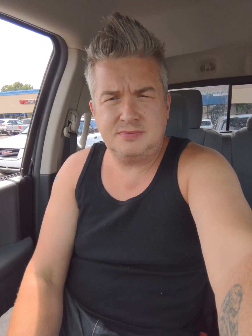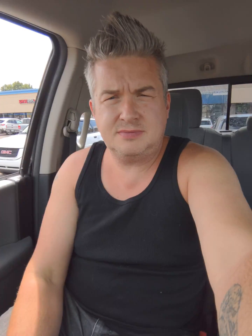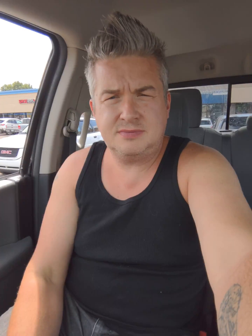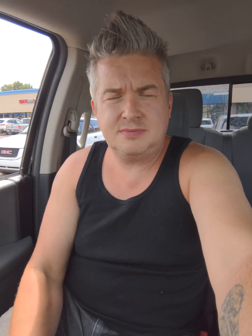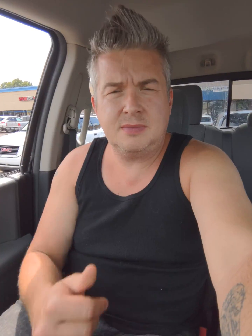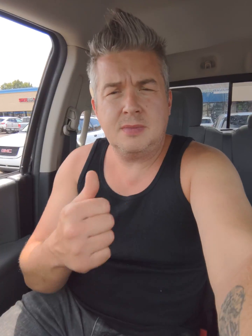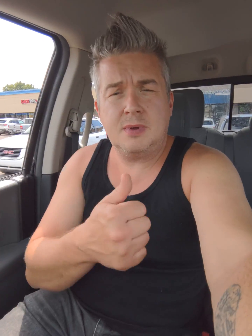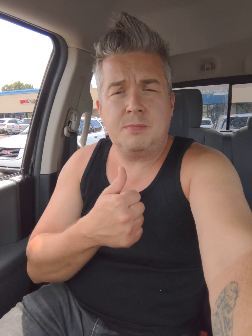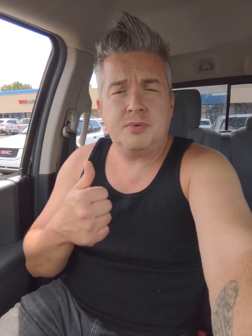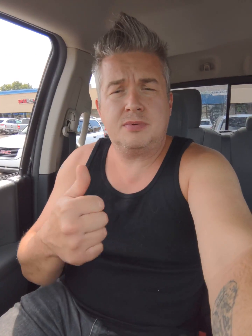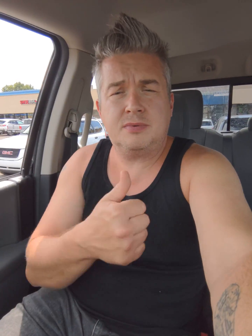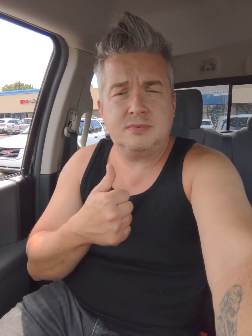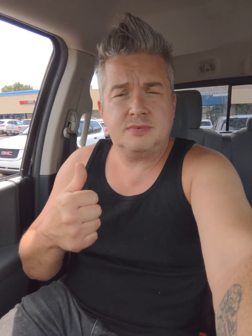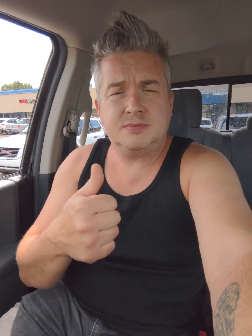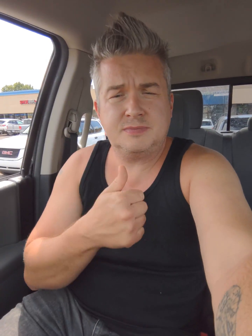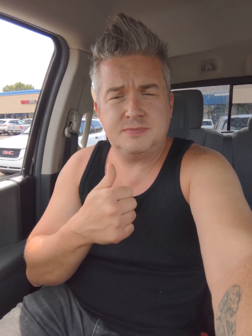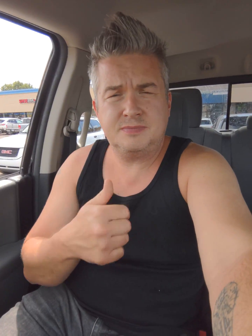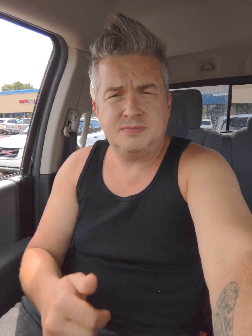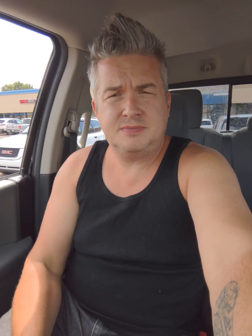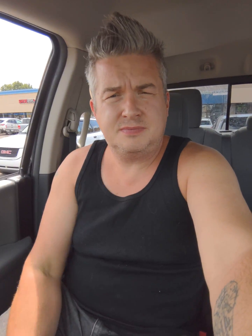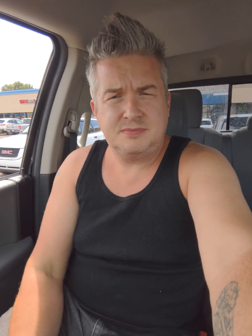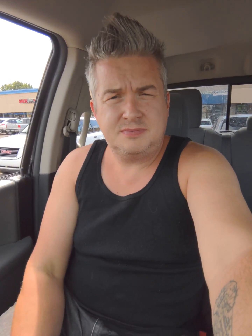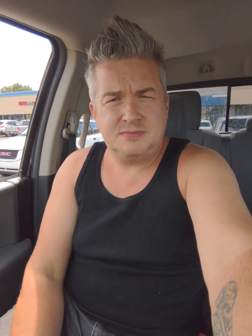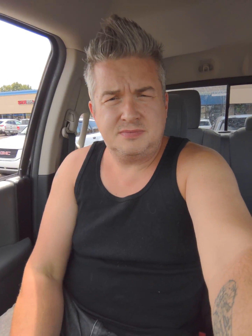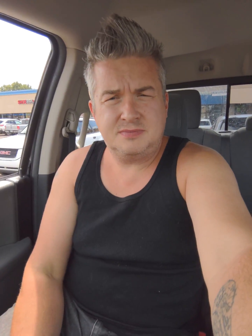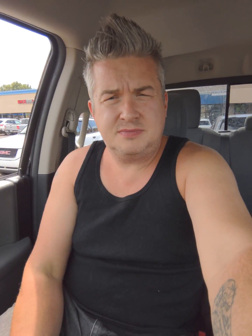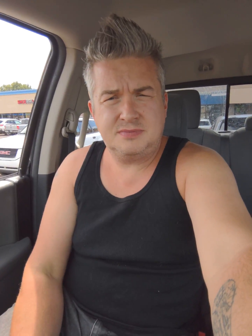basement